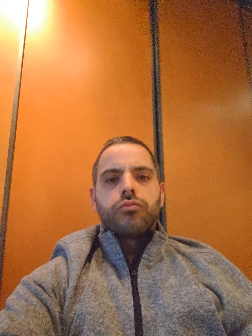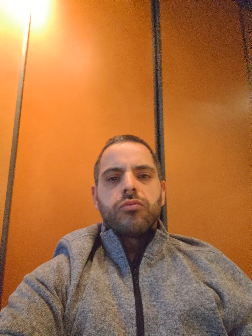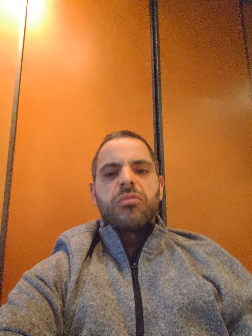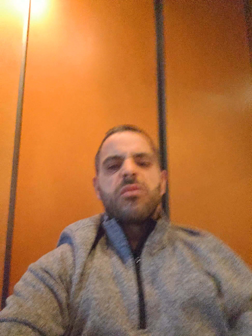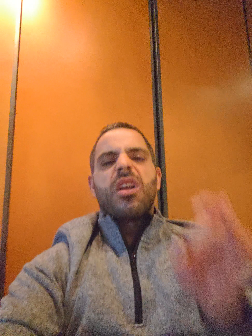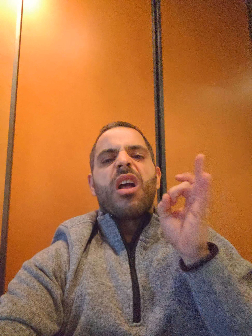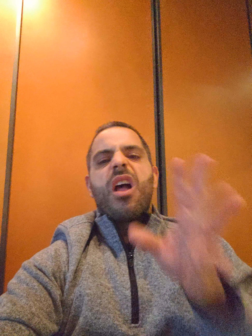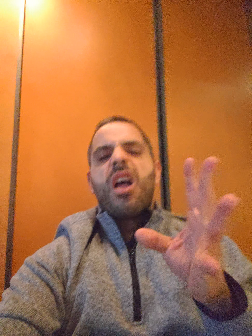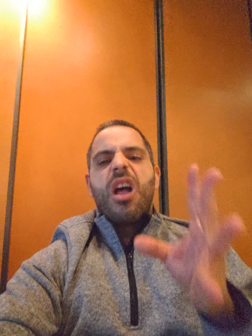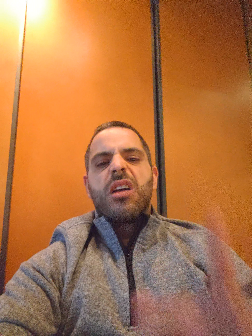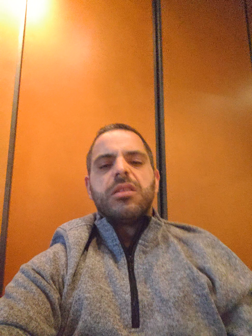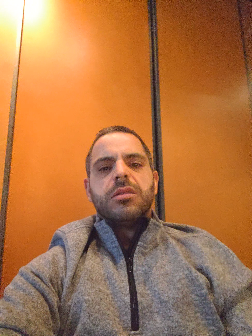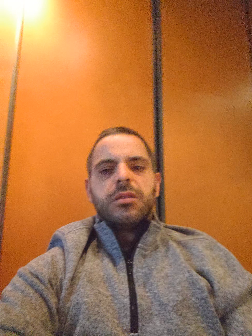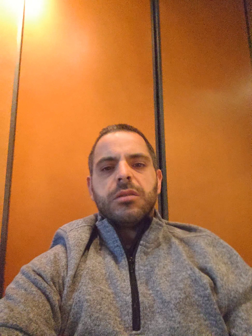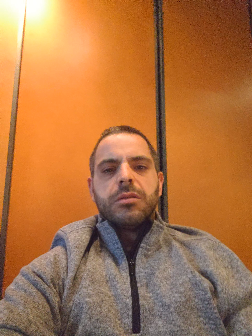hate